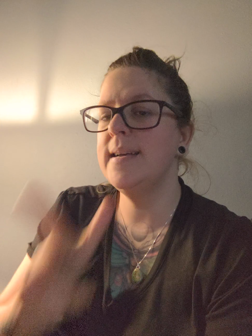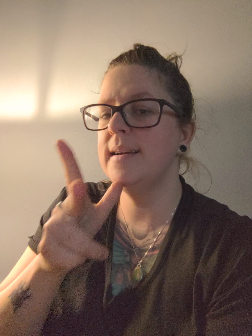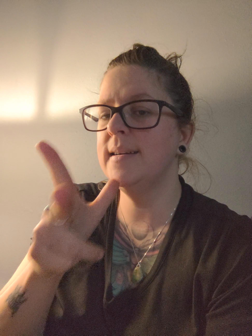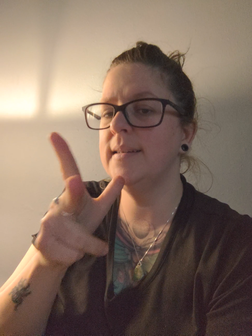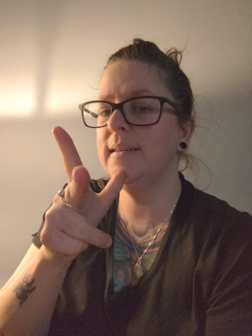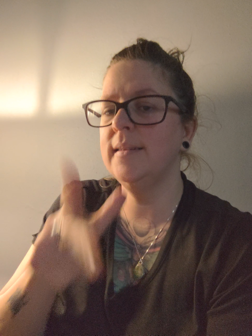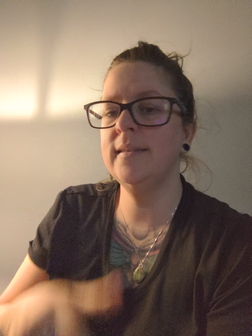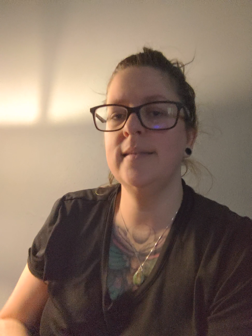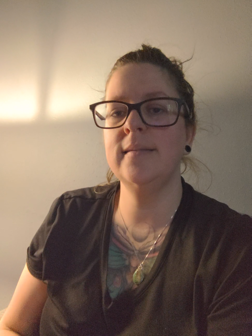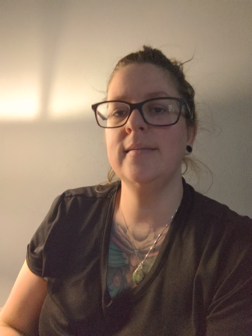hen